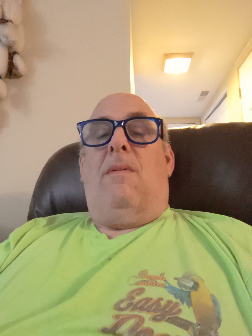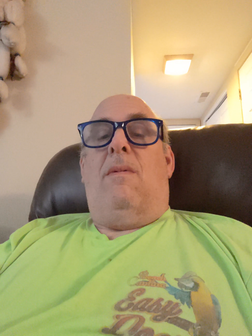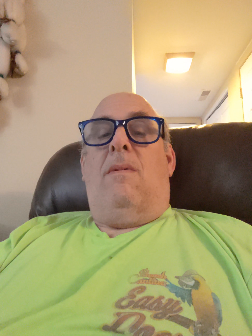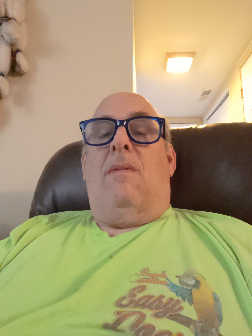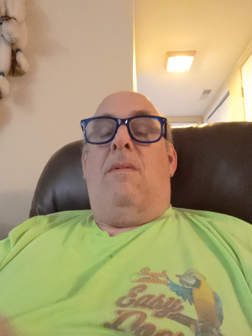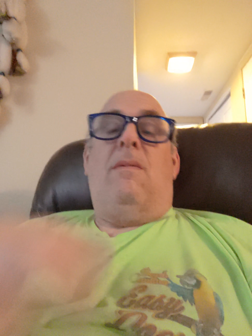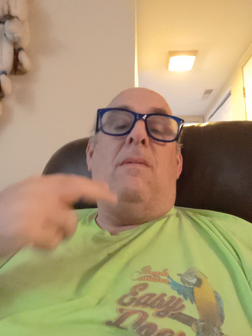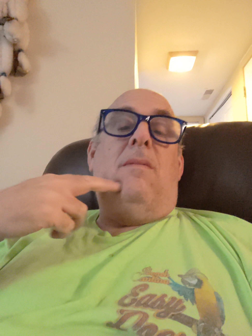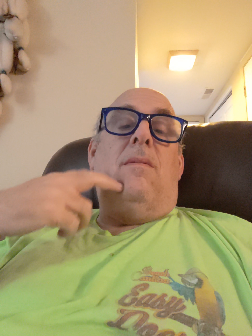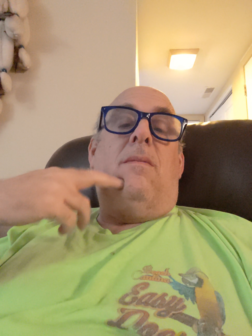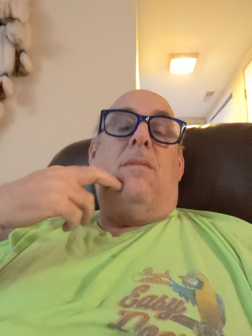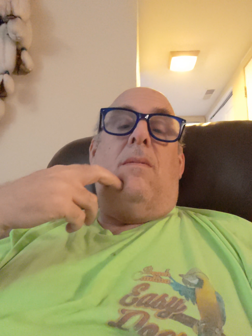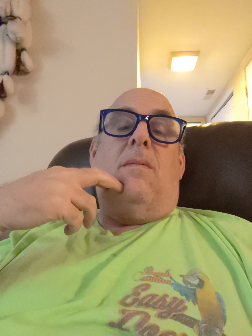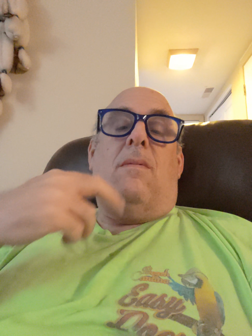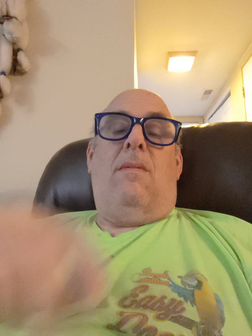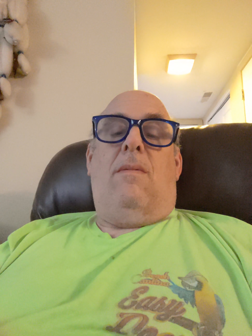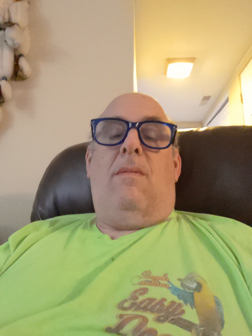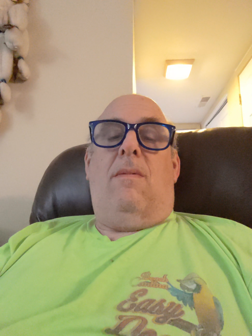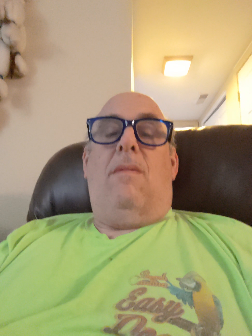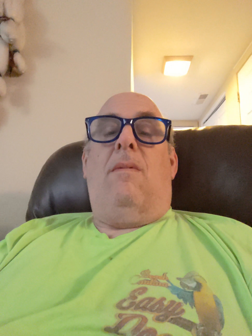gum